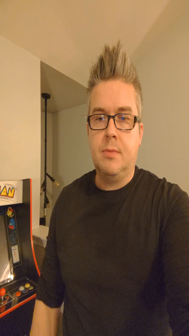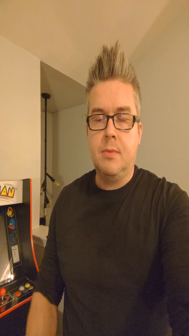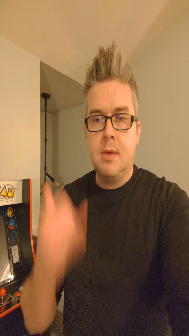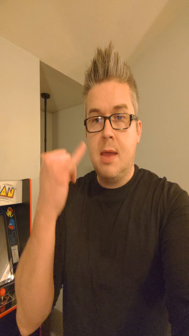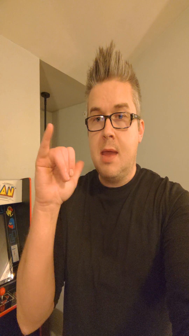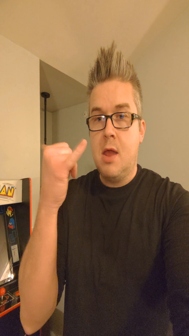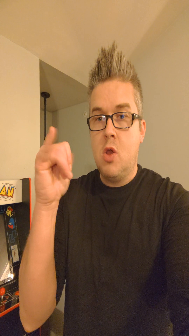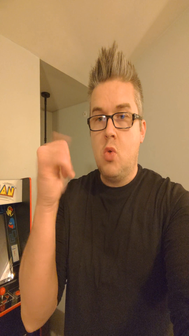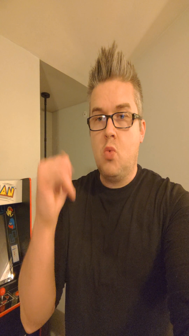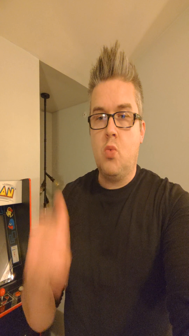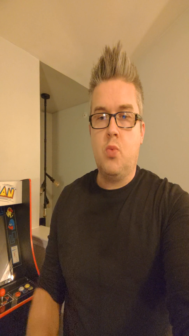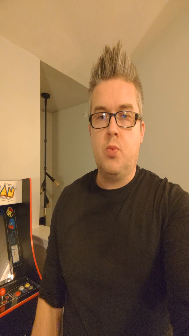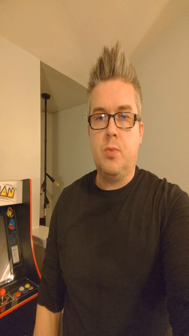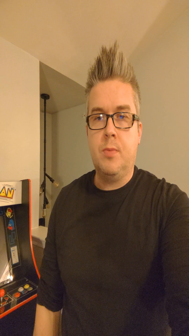yellow